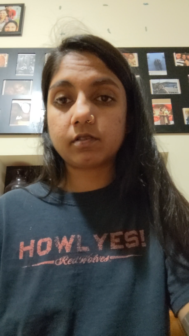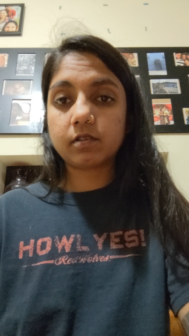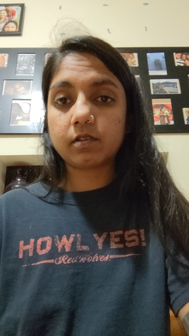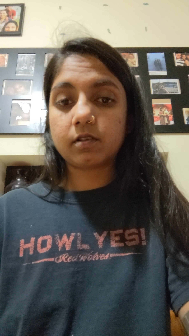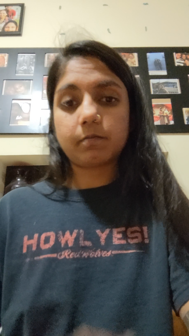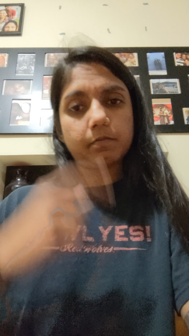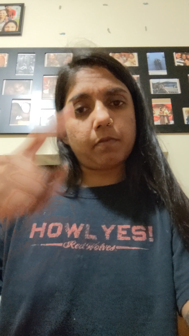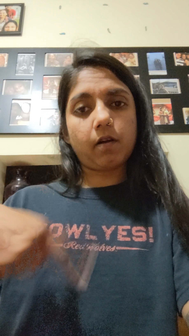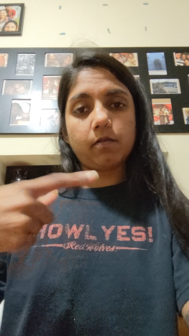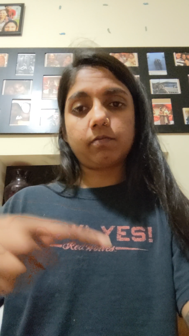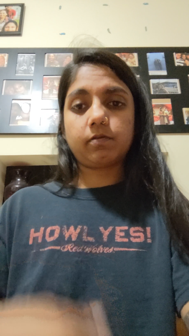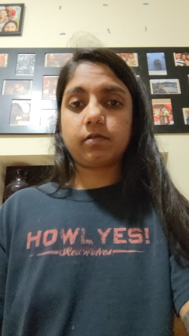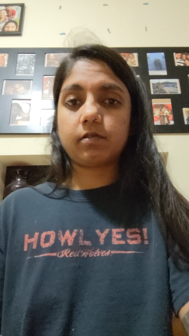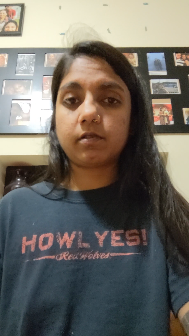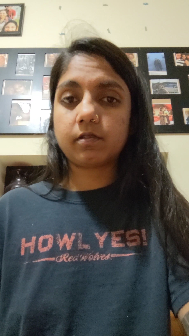about